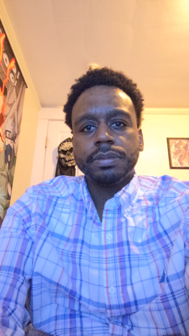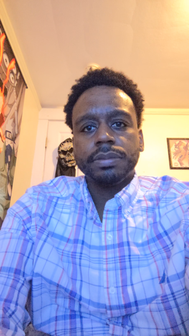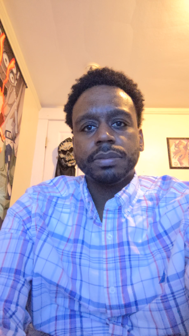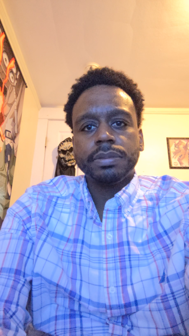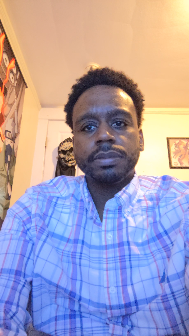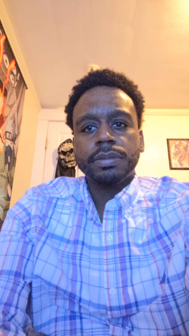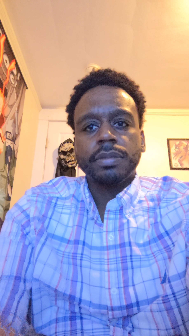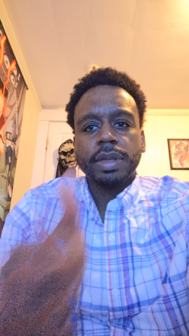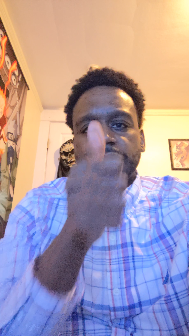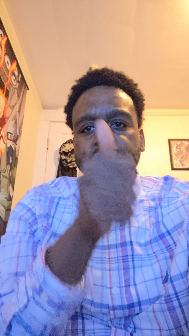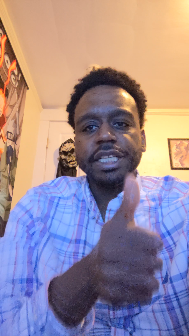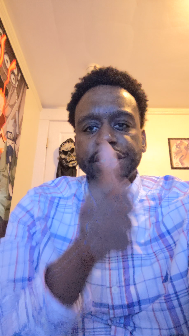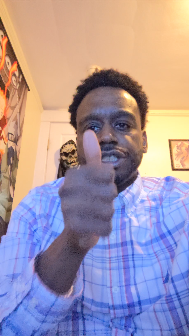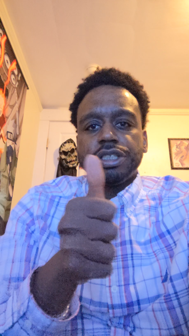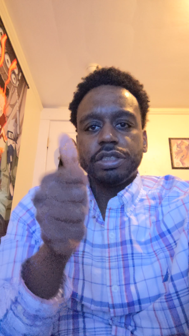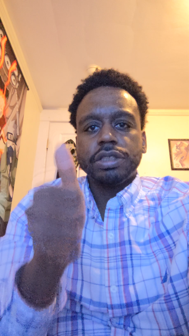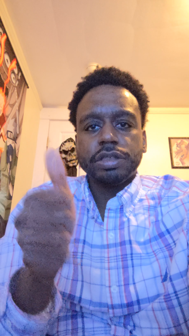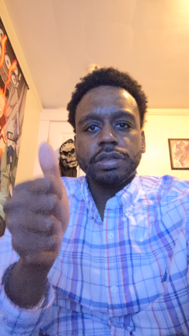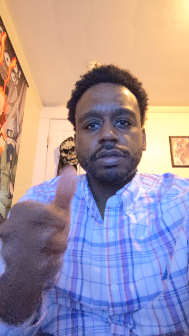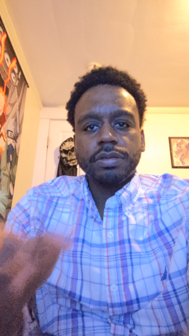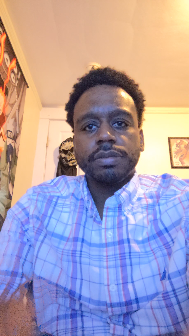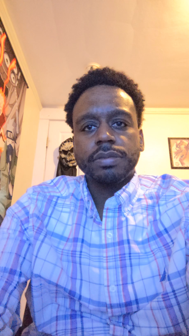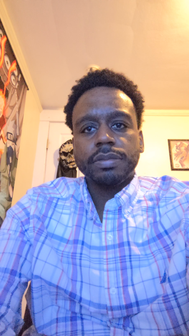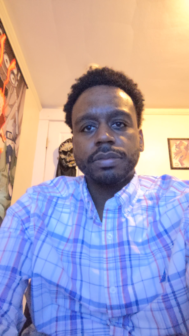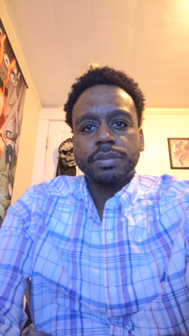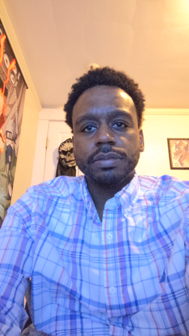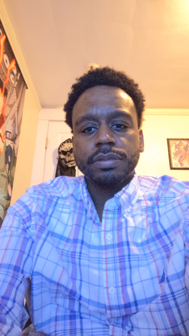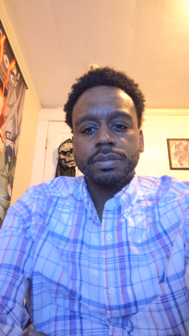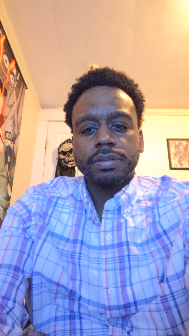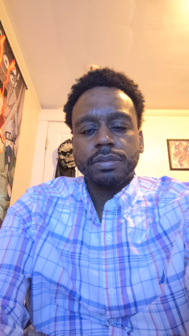each